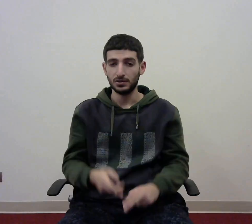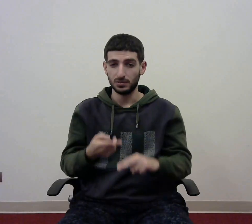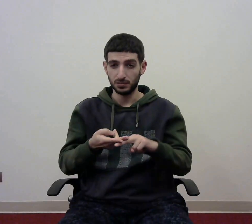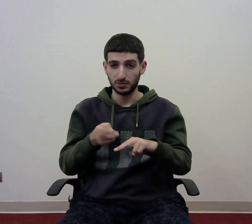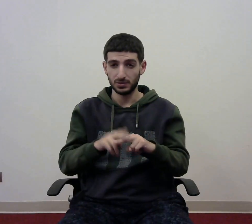bu